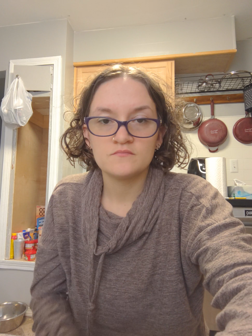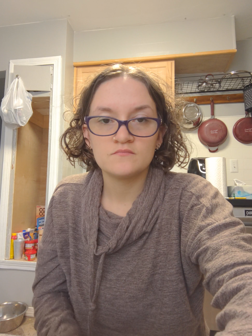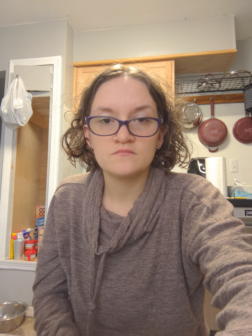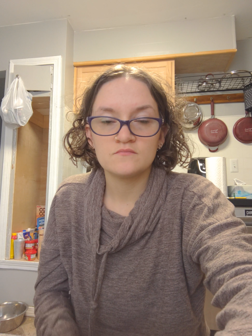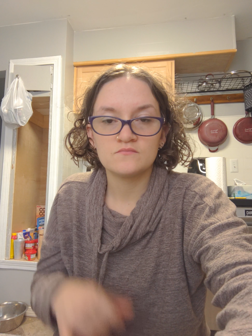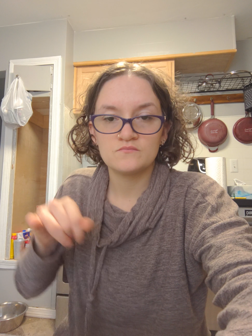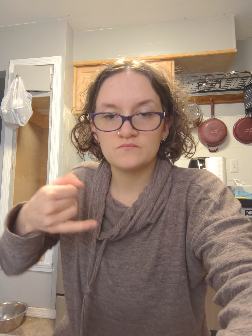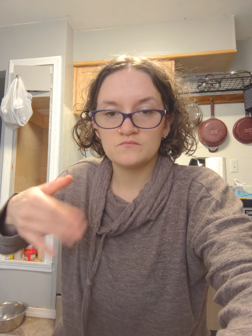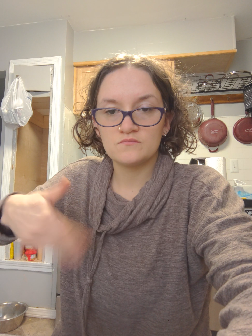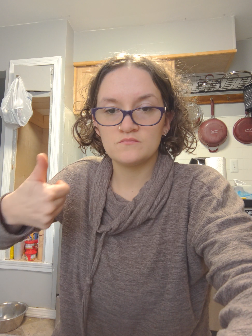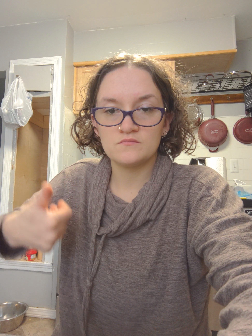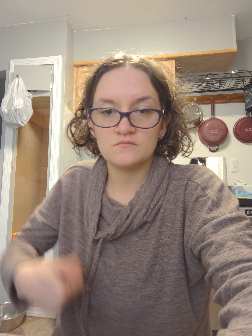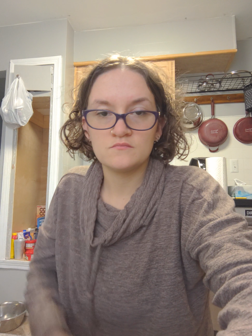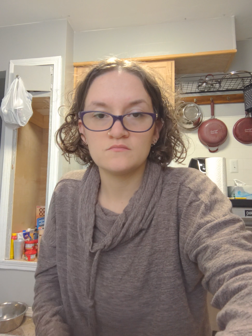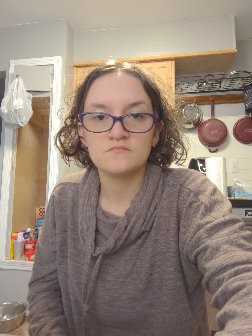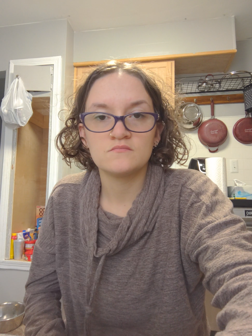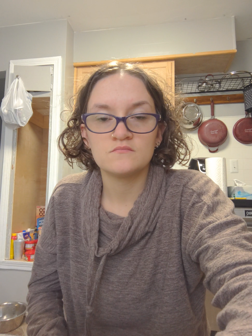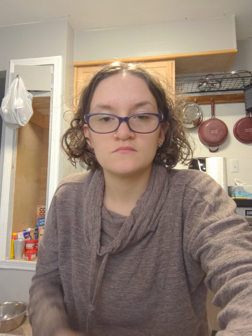jeans